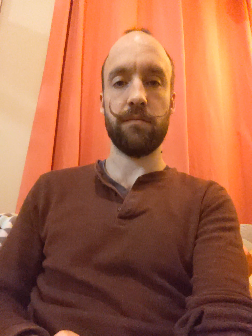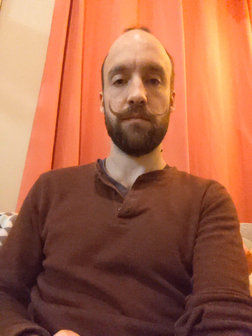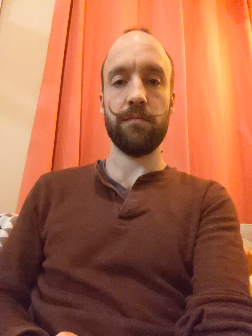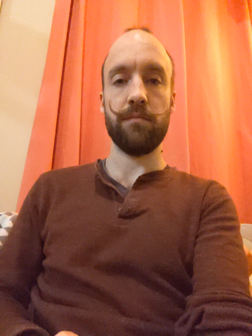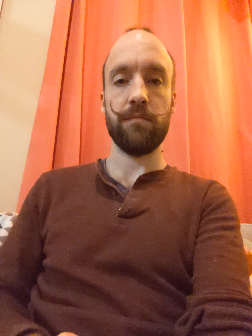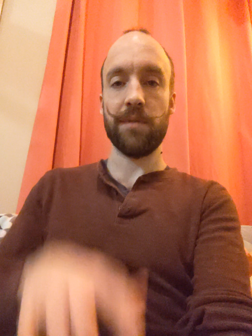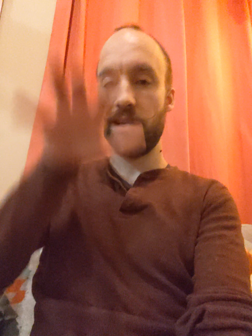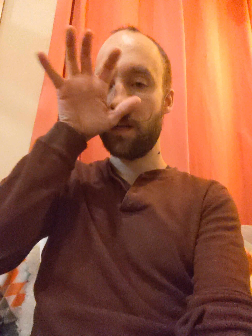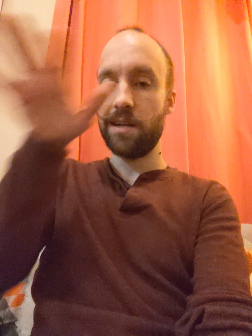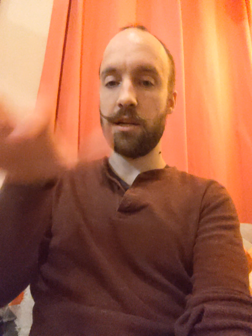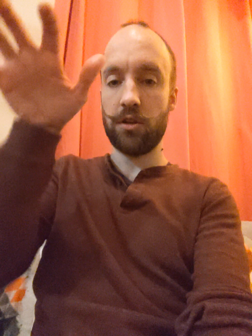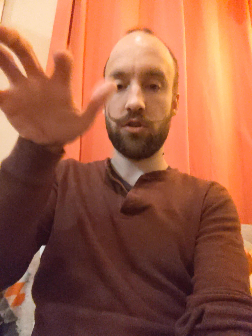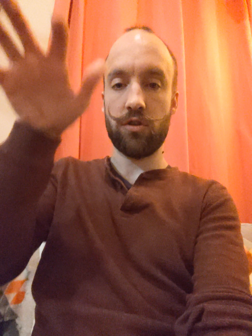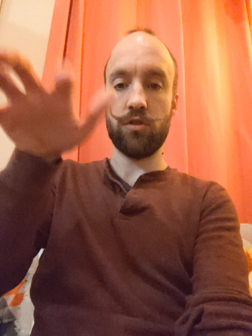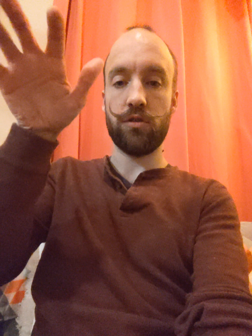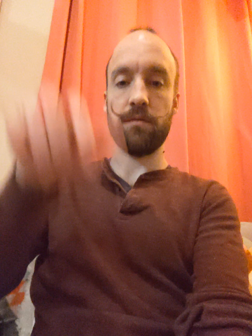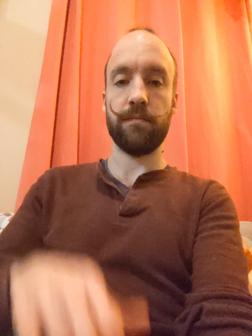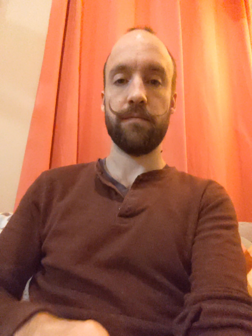alligator